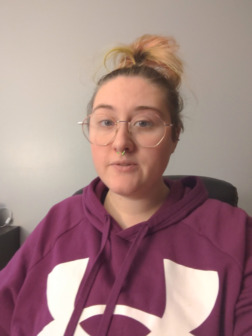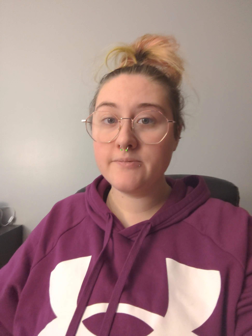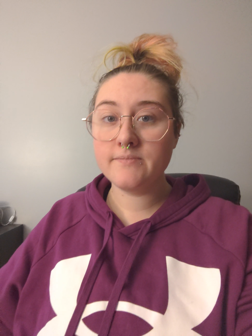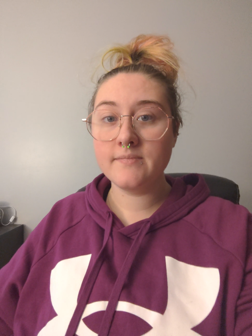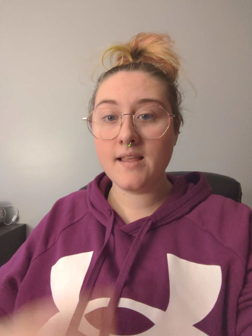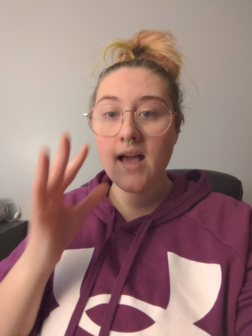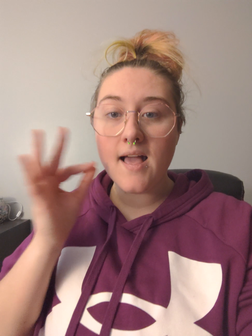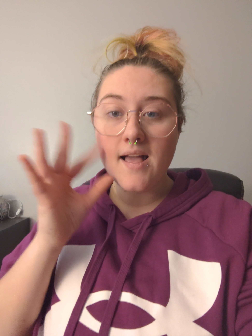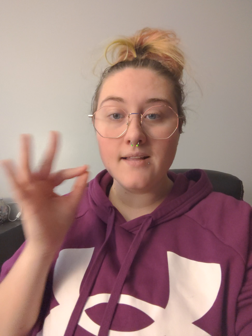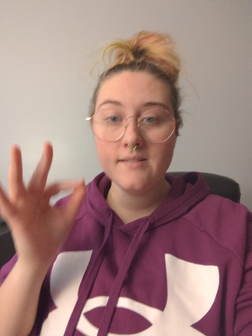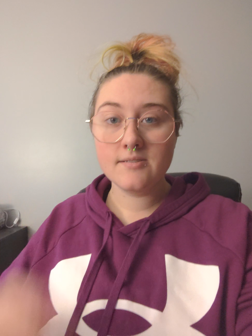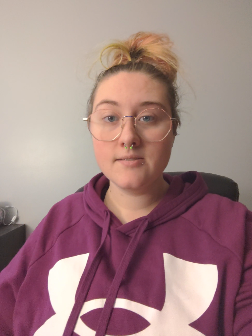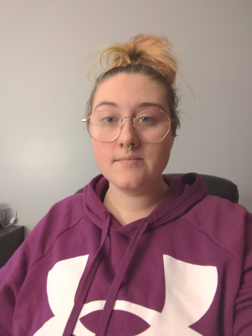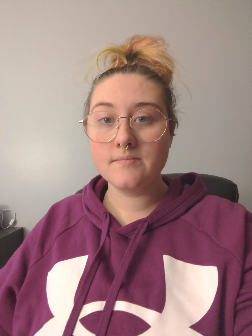cat